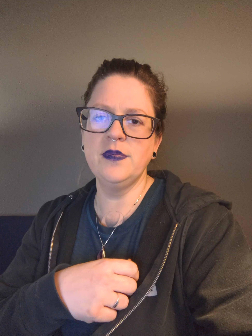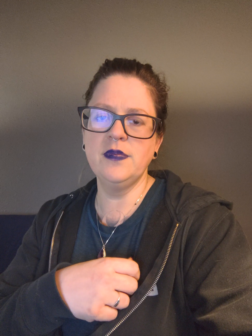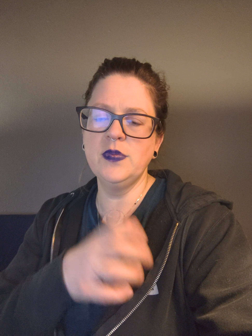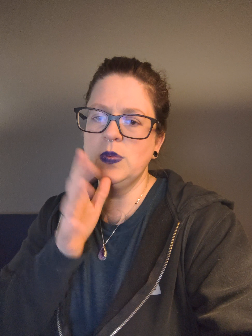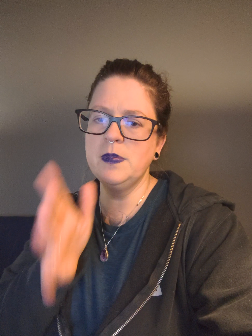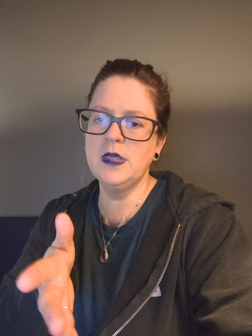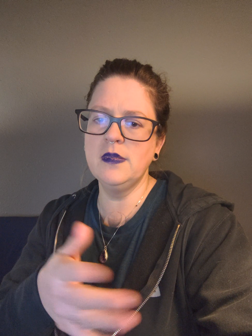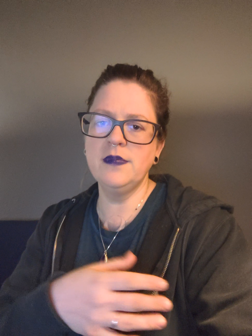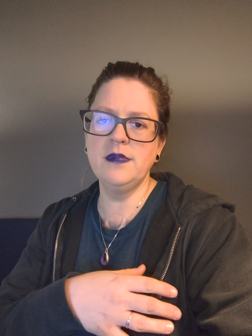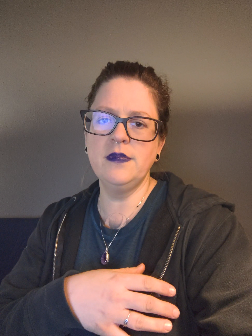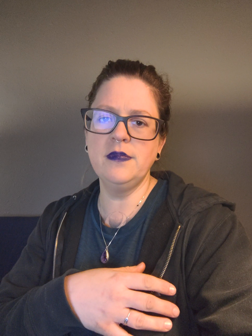grandma